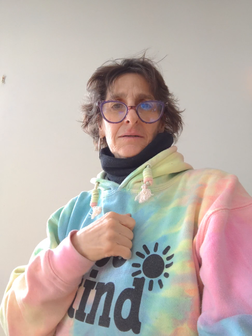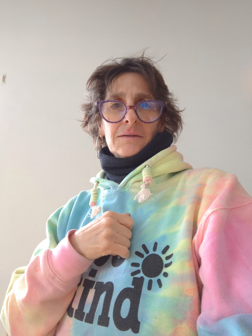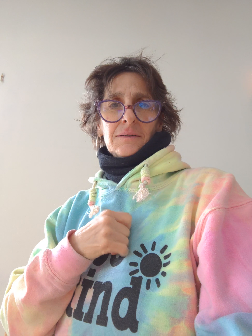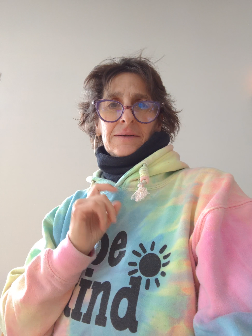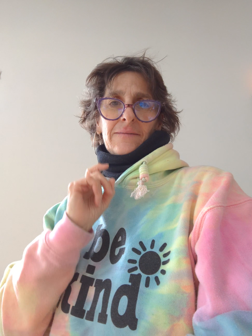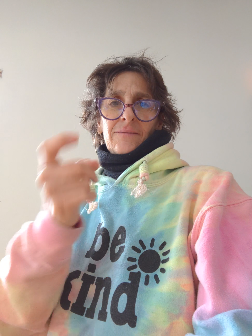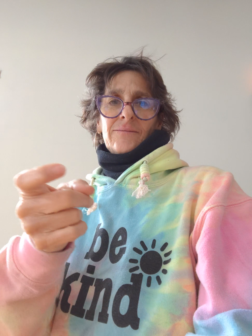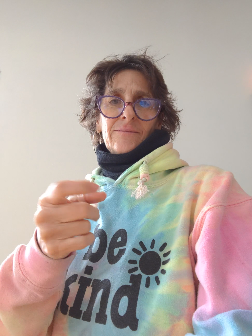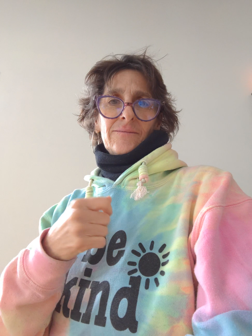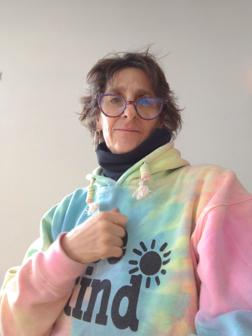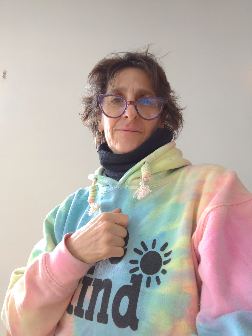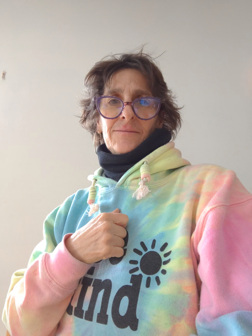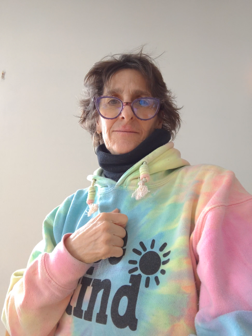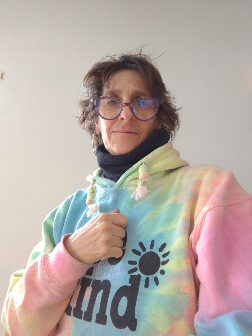gift